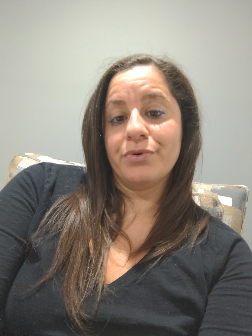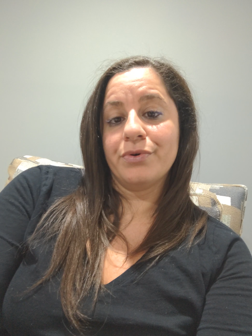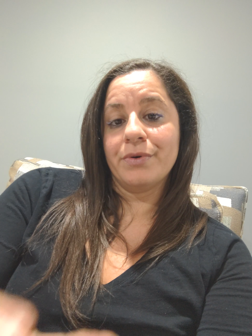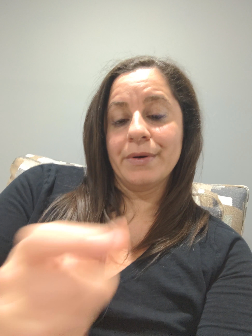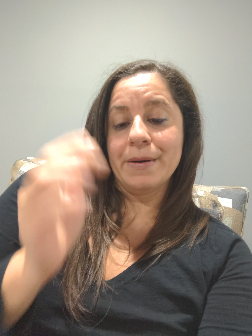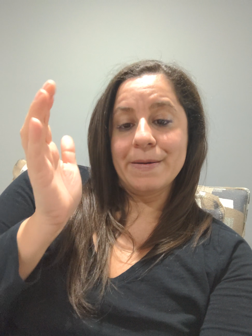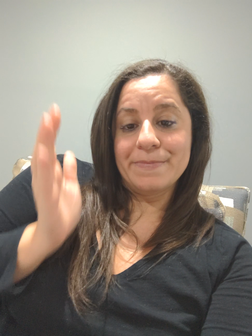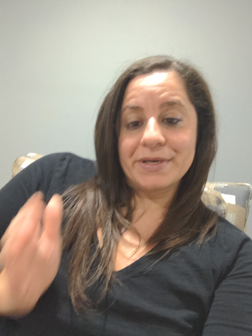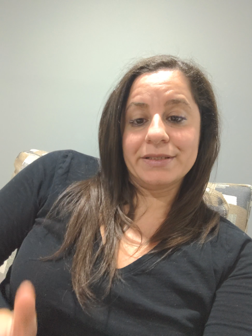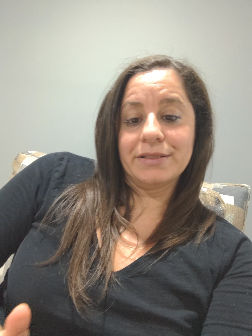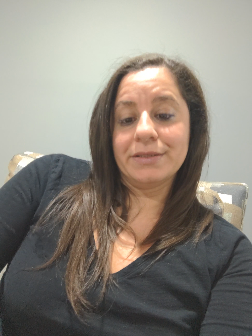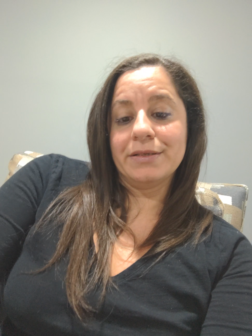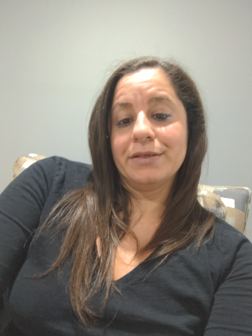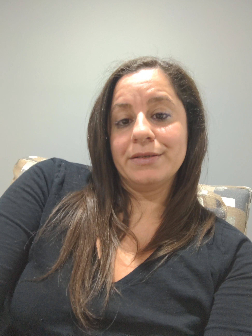beside